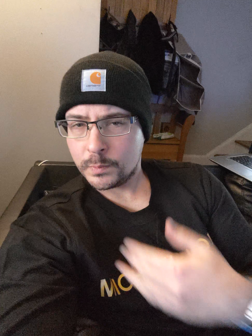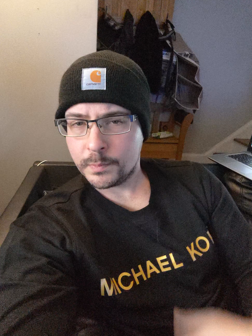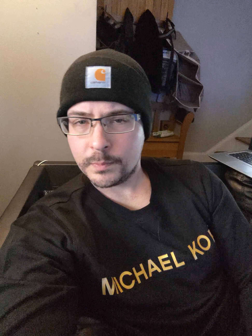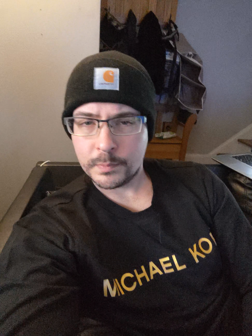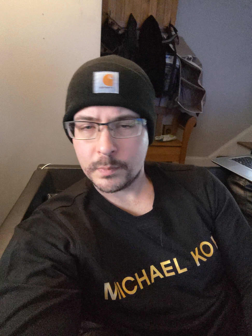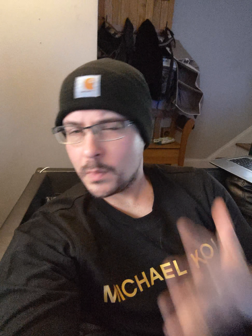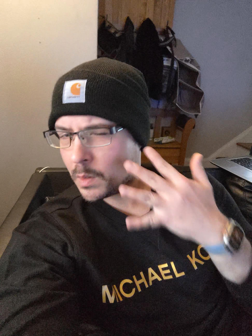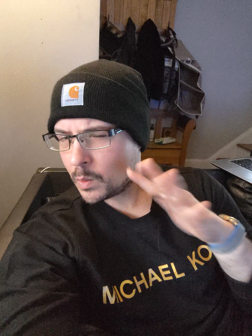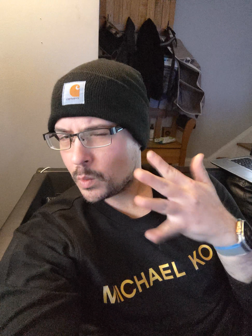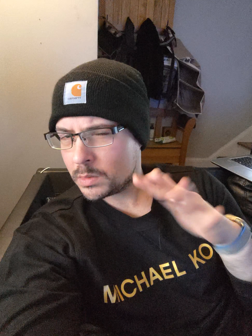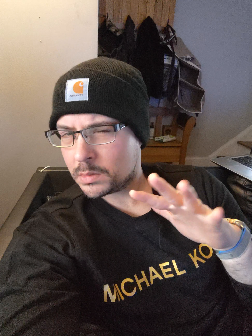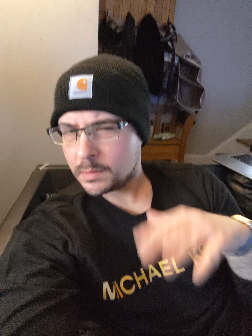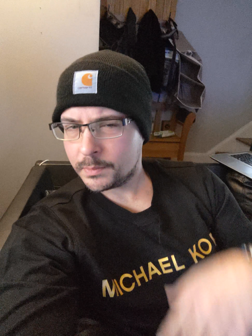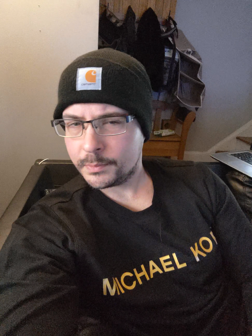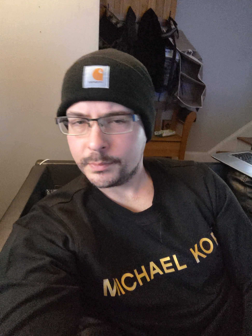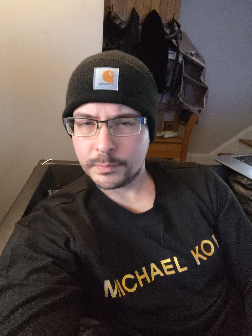noisy